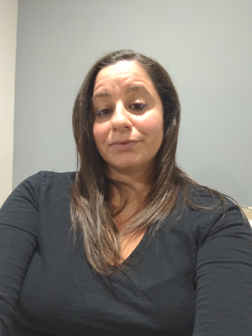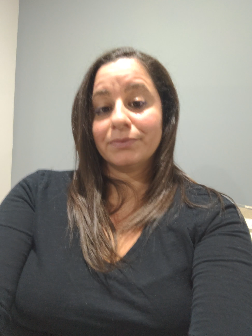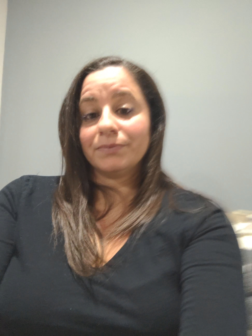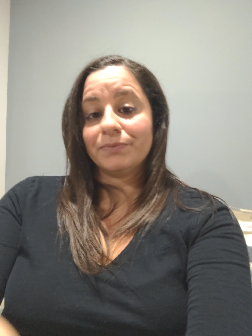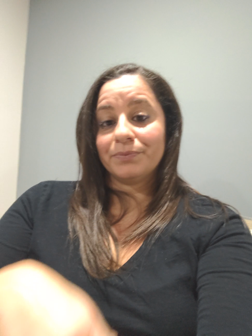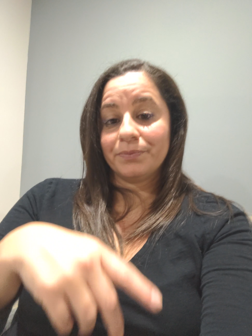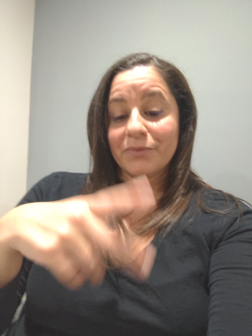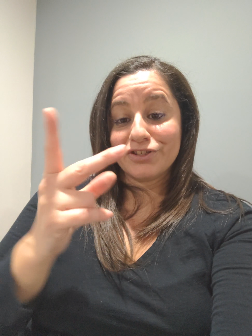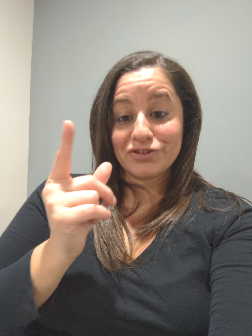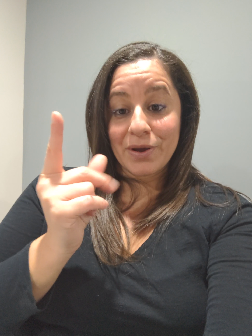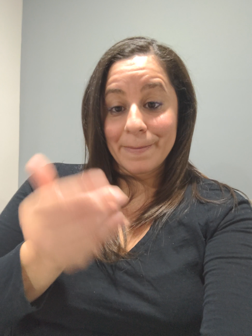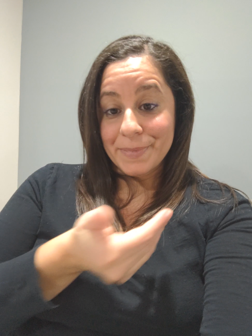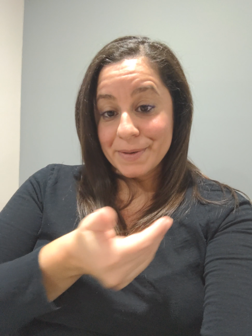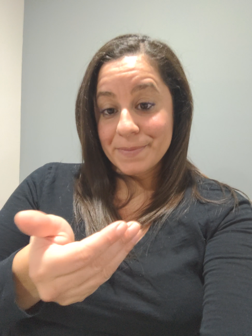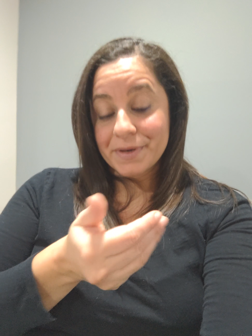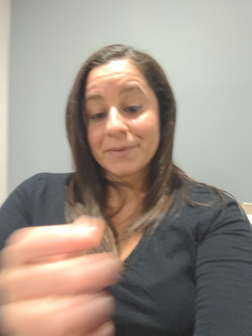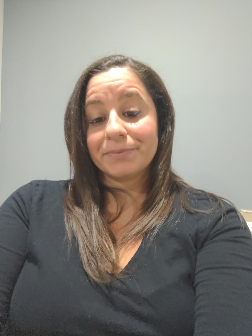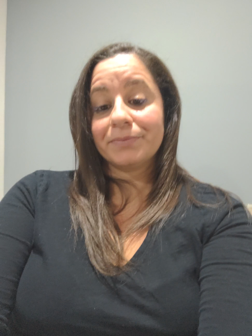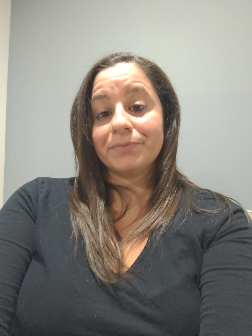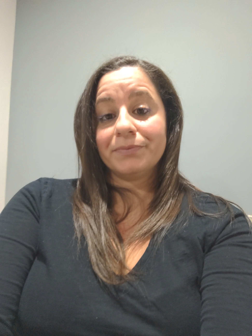puppy